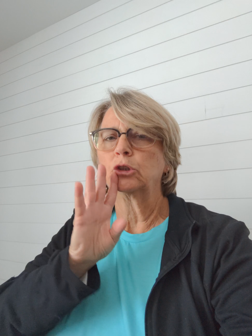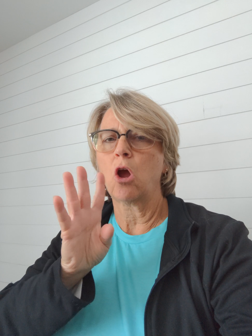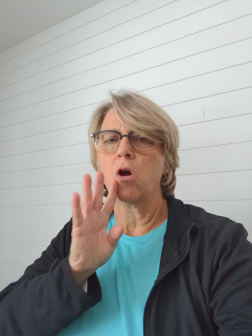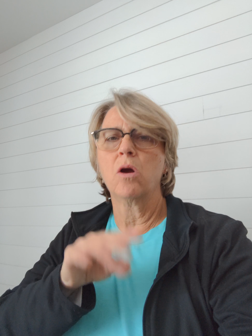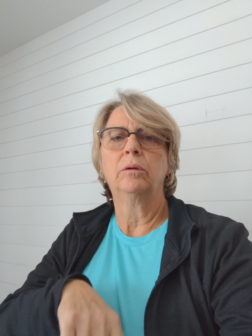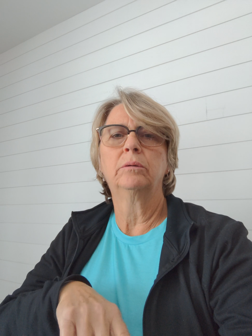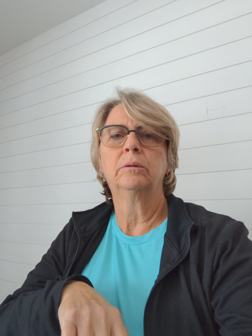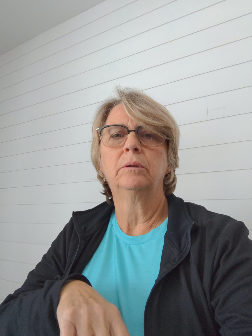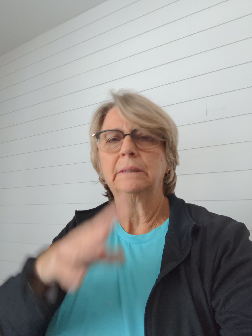talk